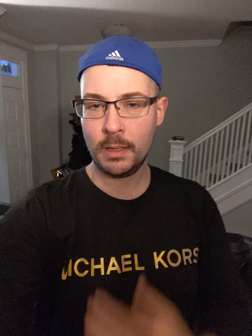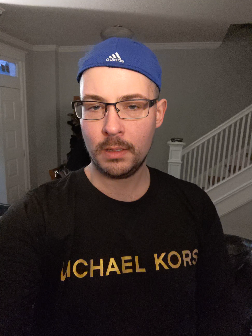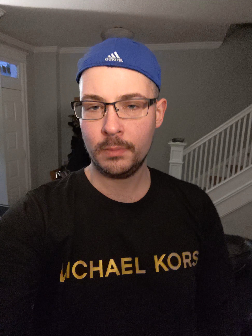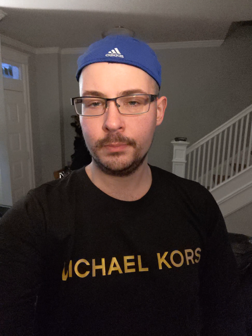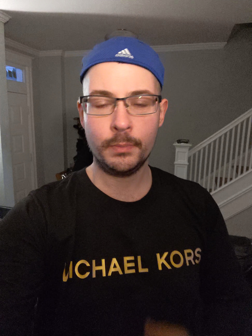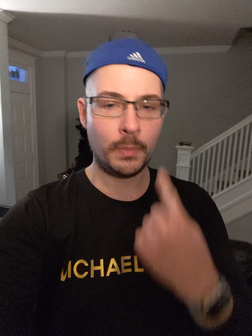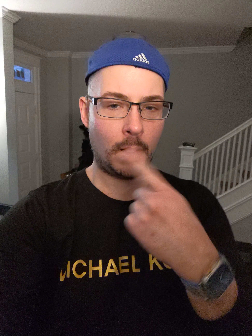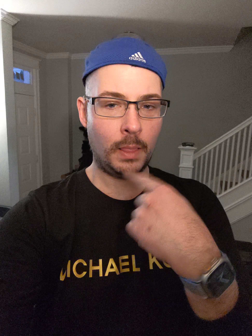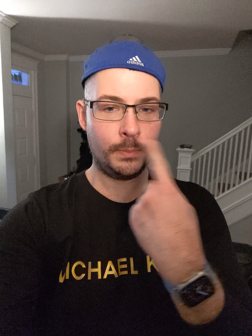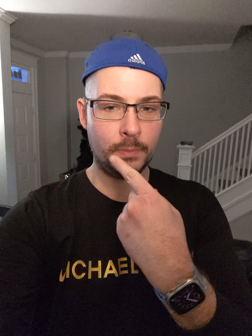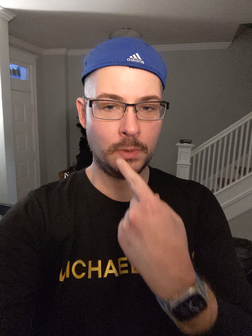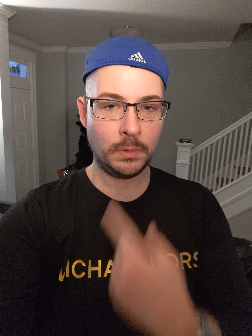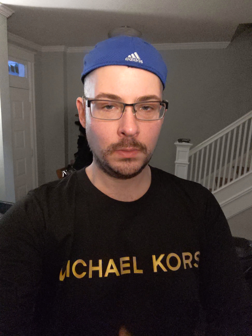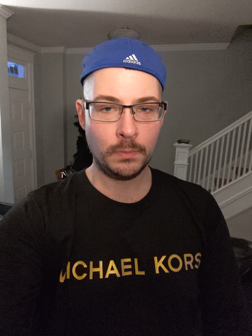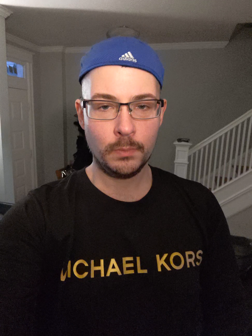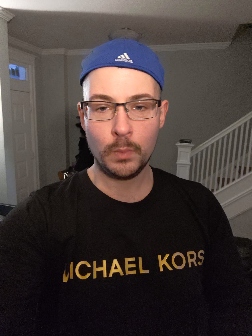lips